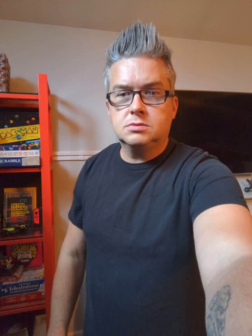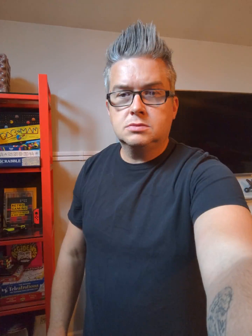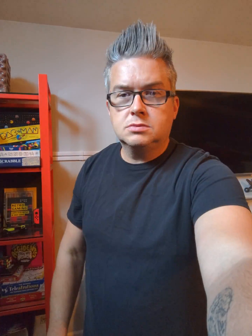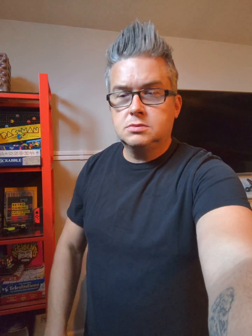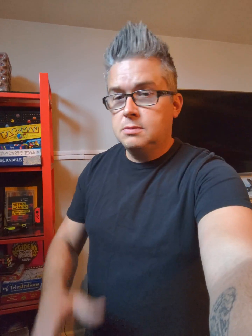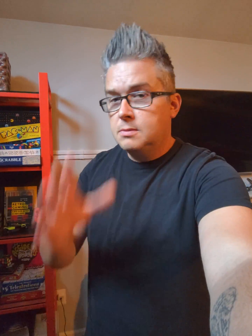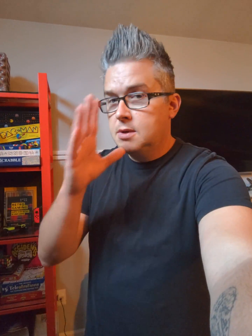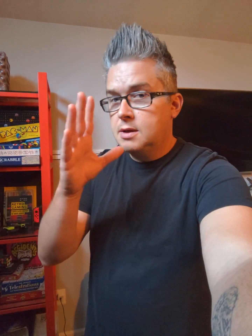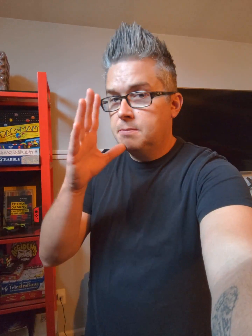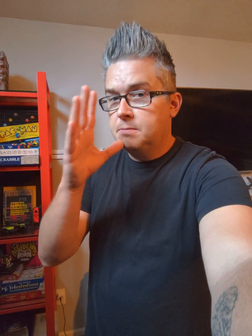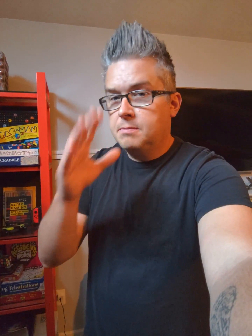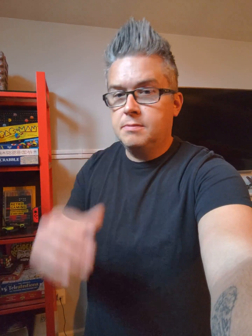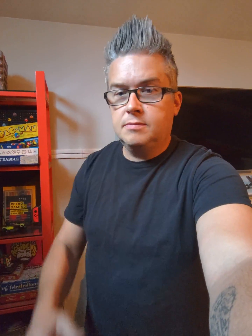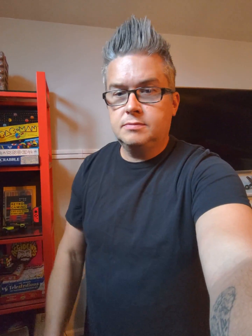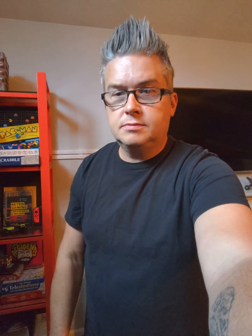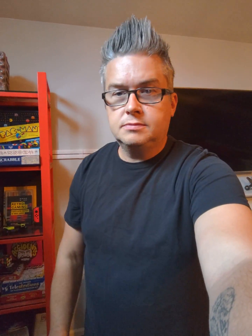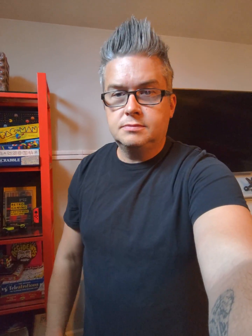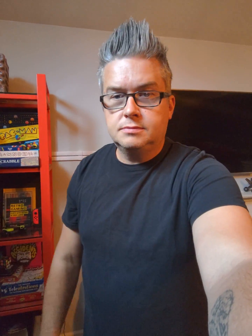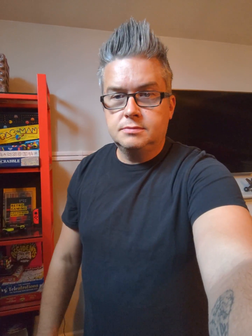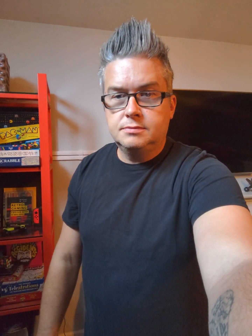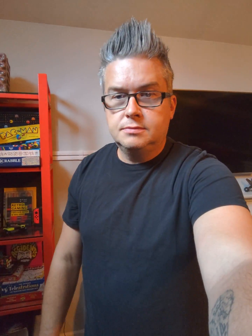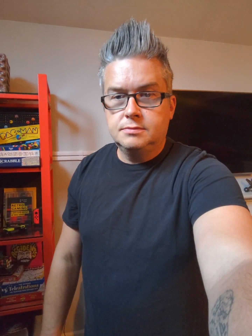mommy